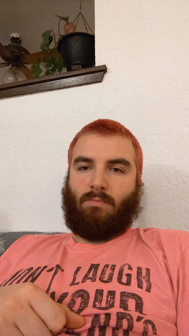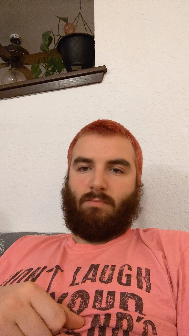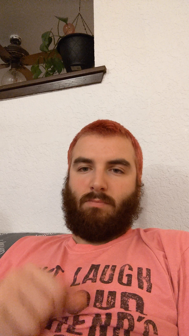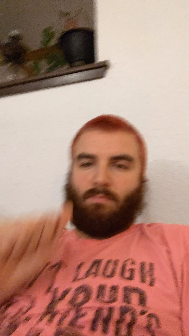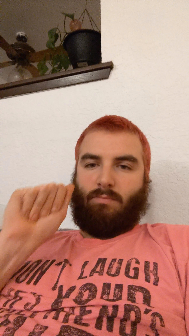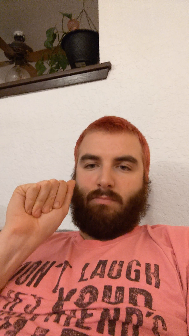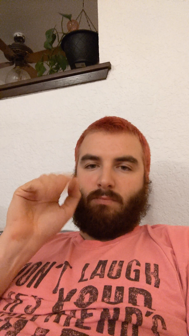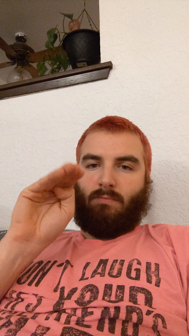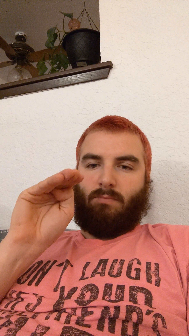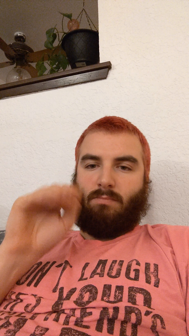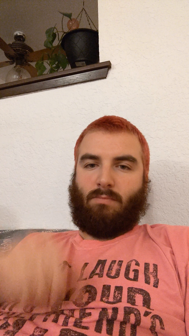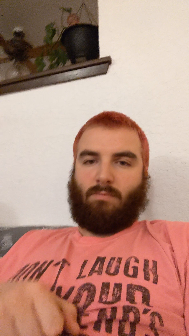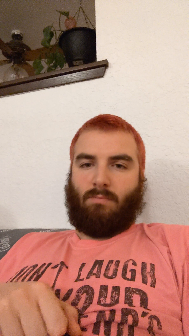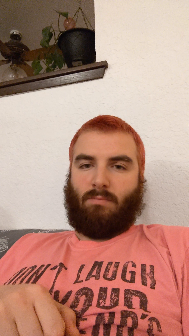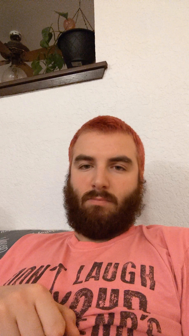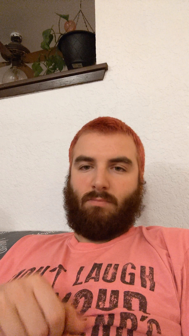am